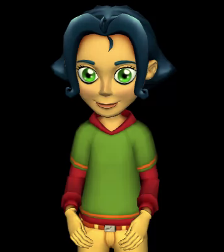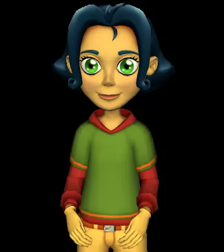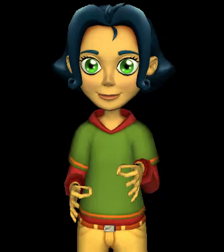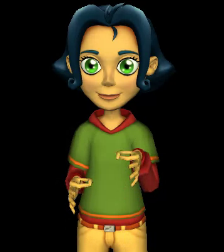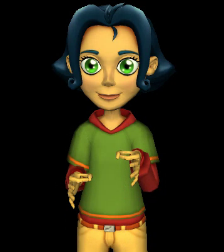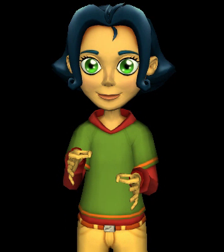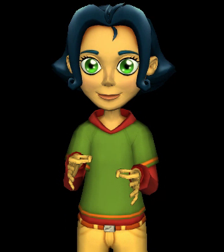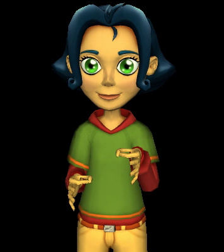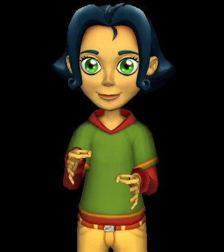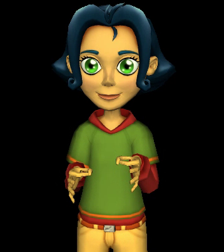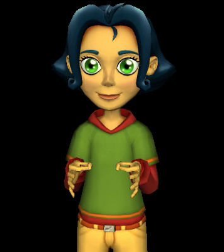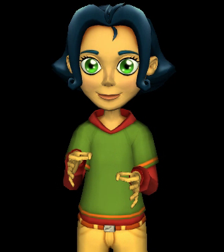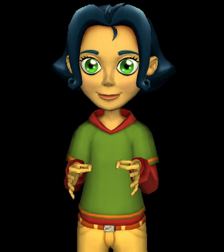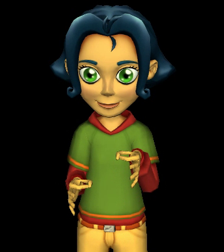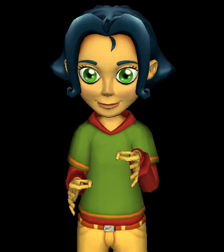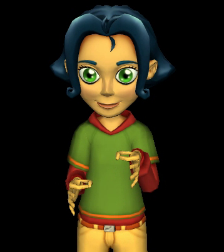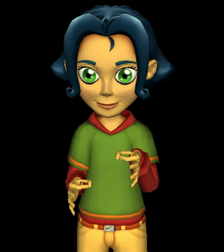محكمة